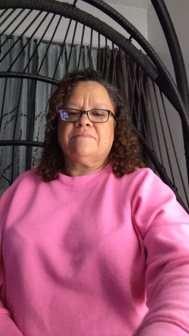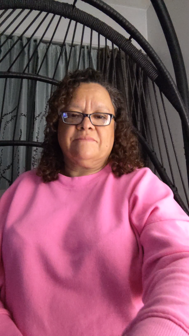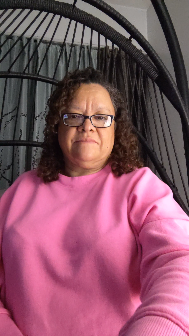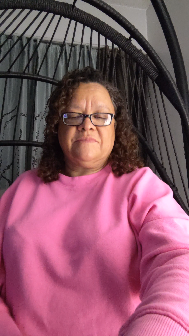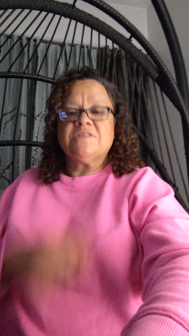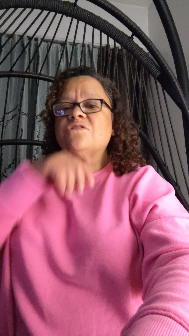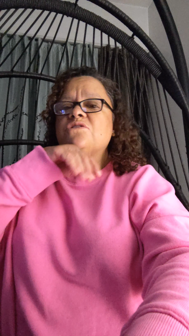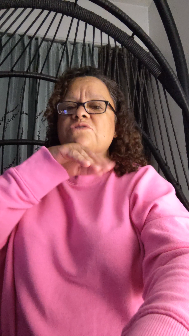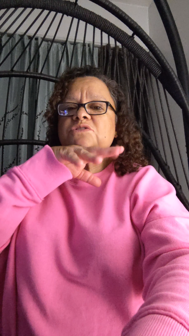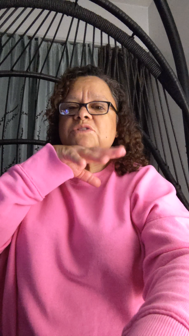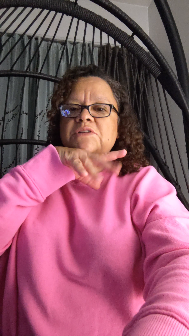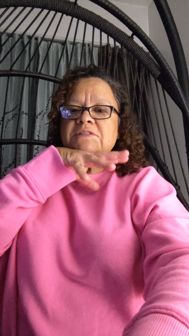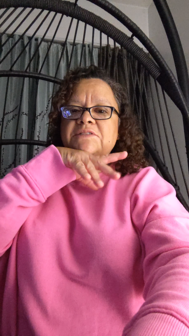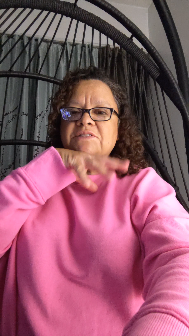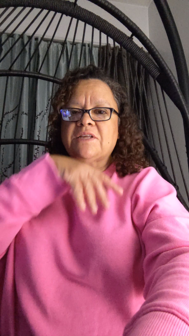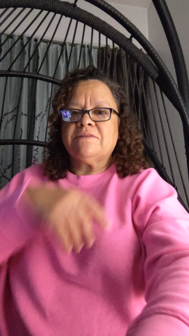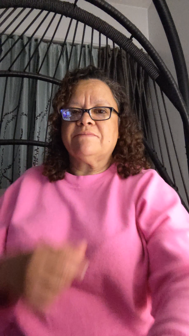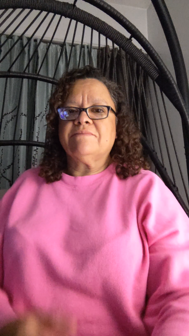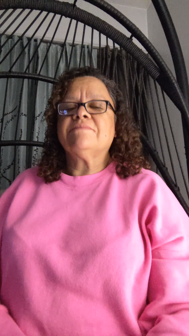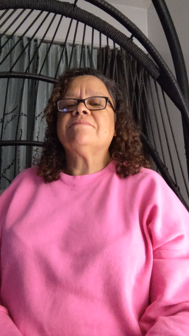naughty